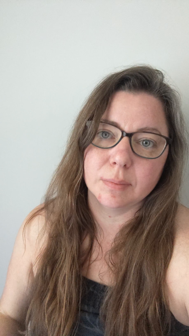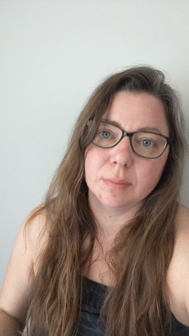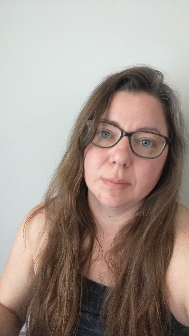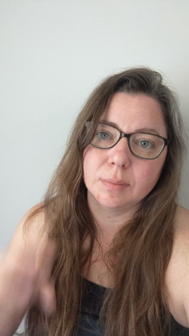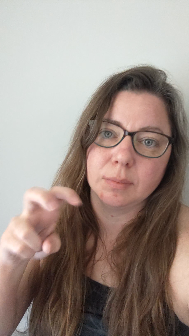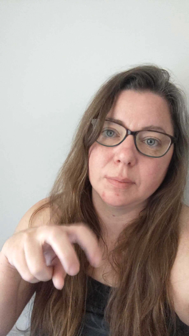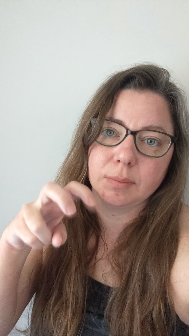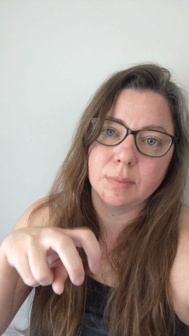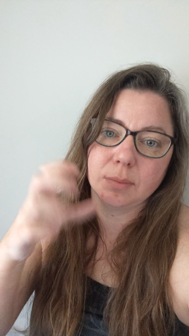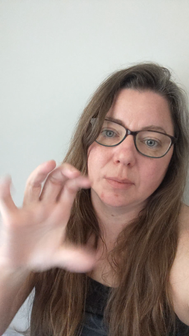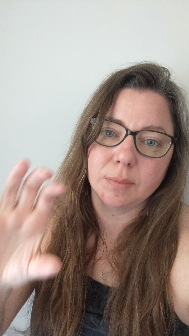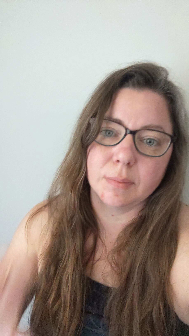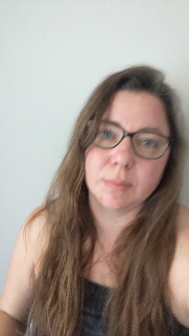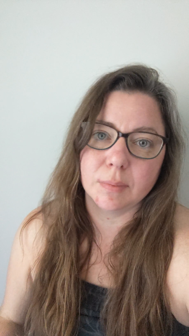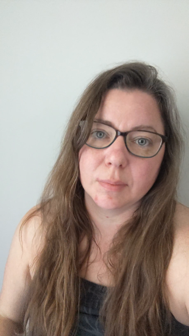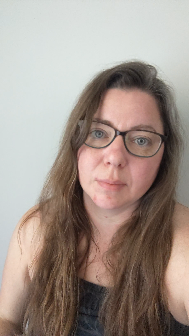potato chip